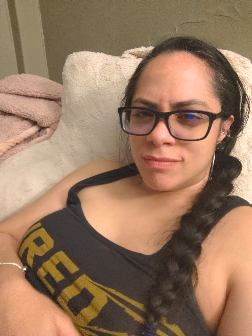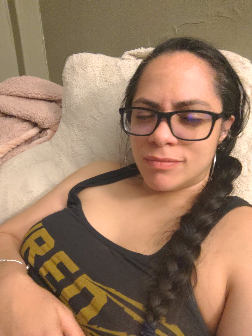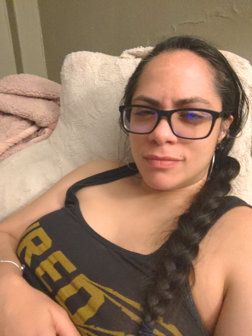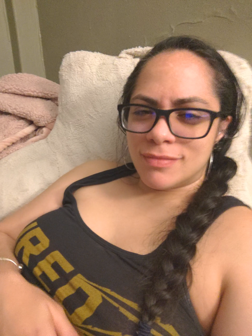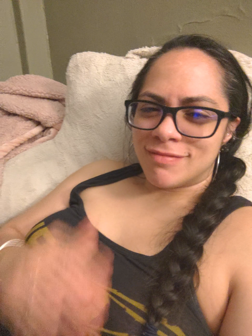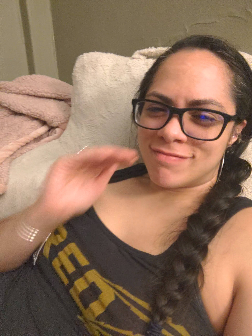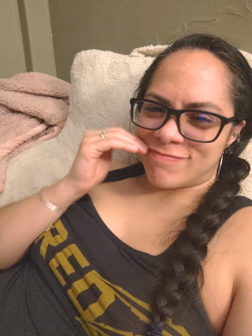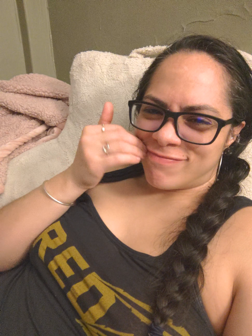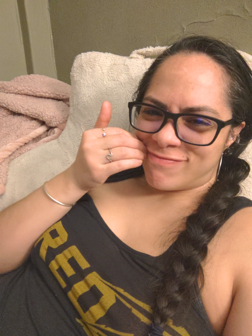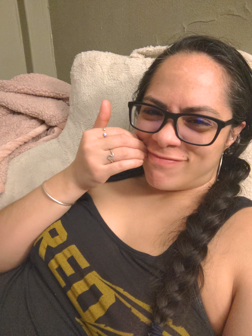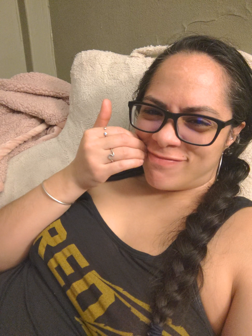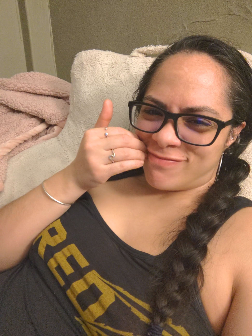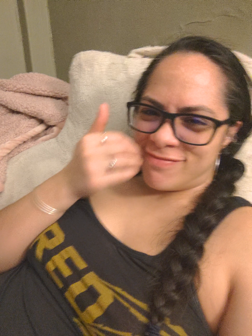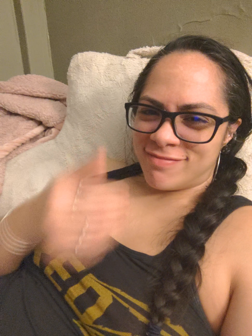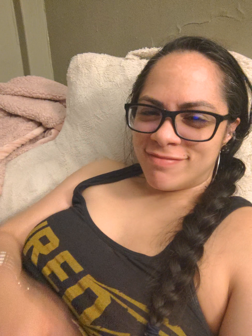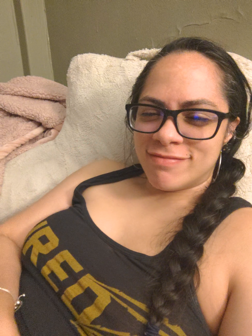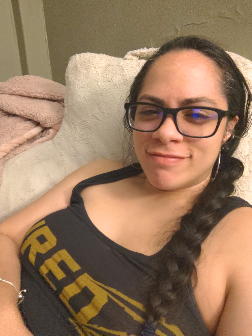smile